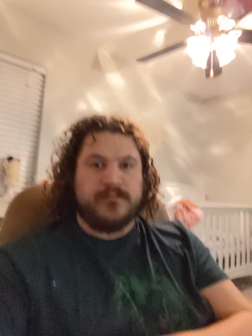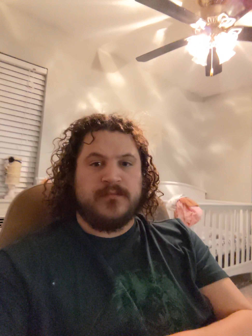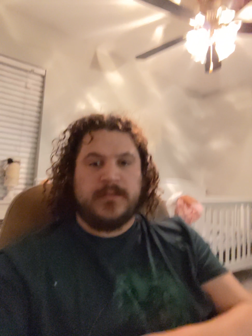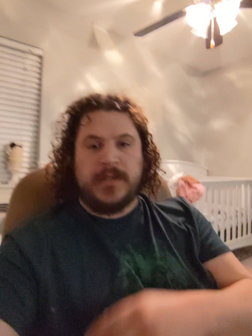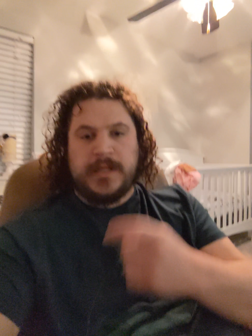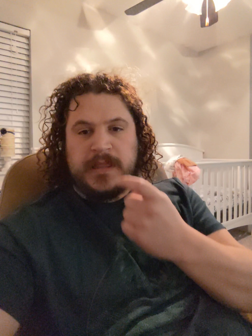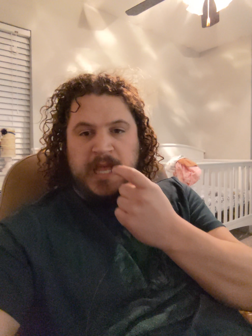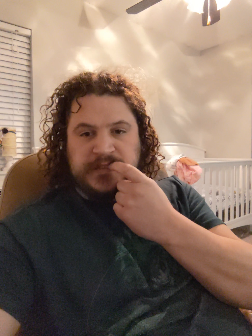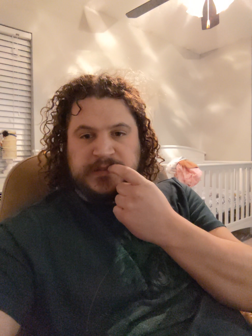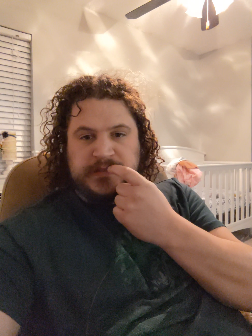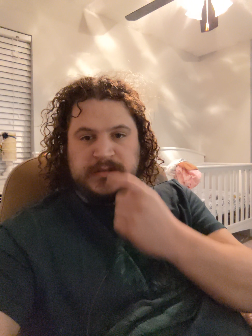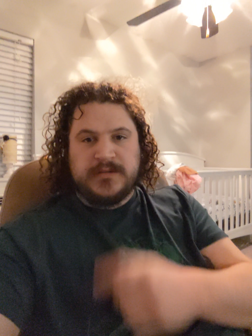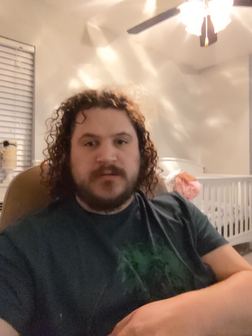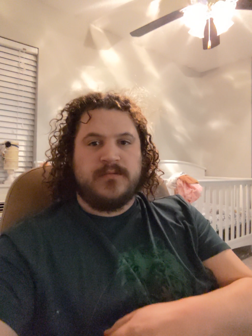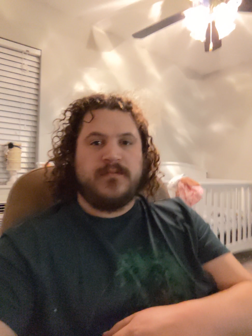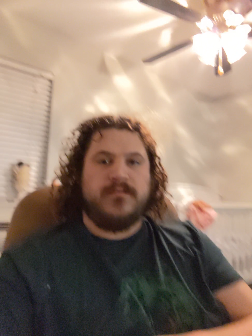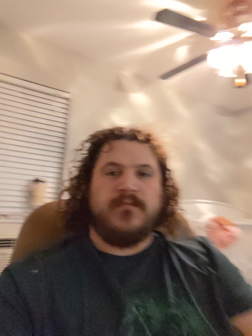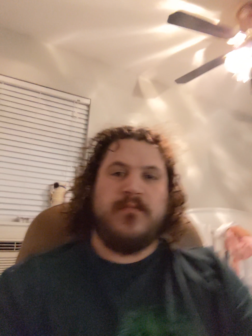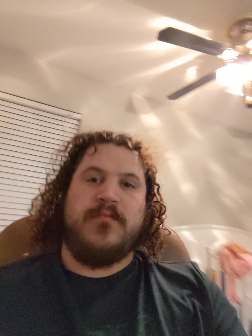window